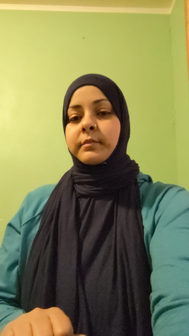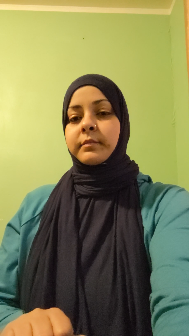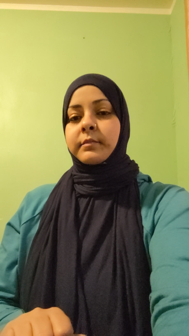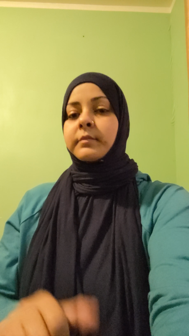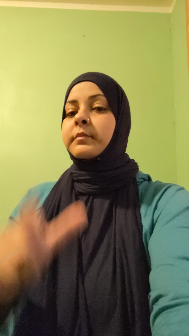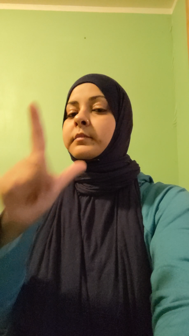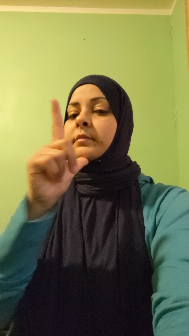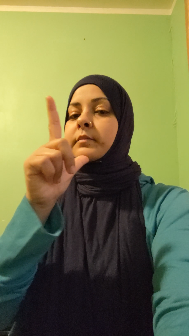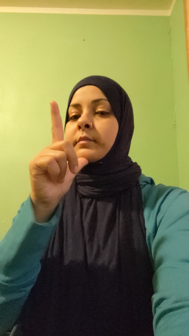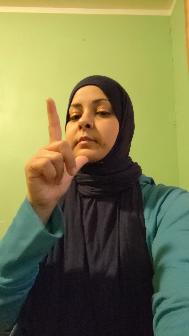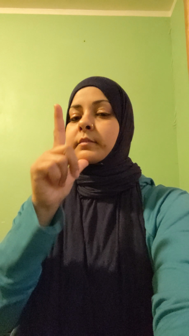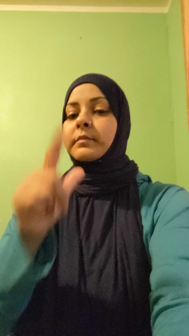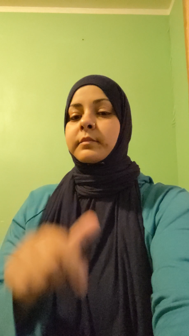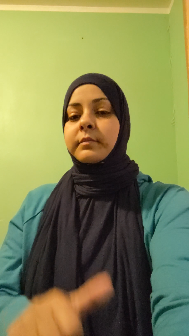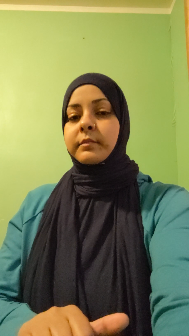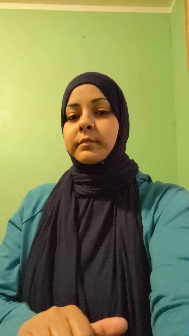lunch